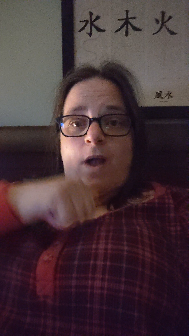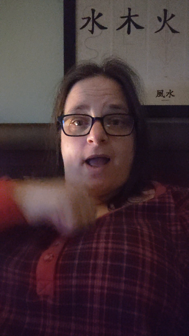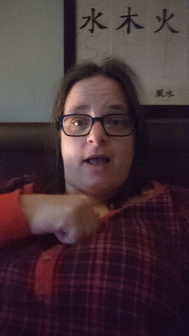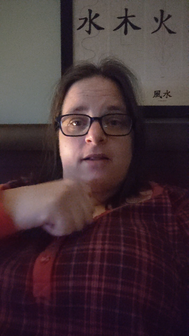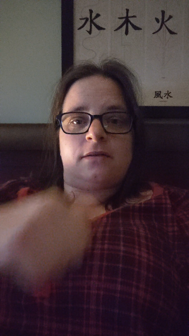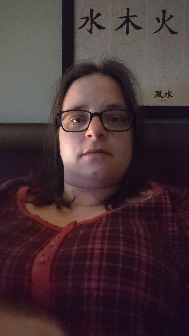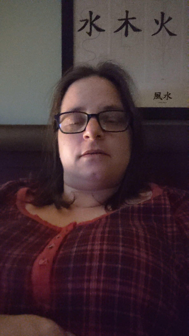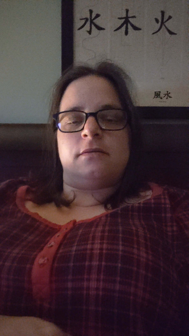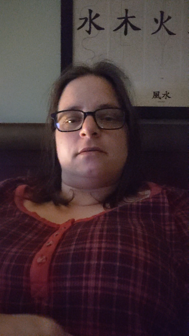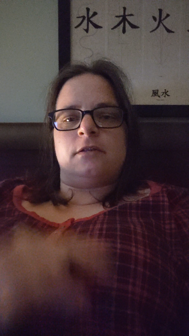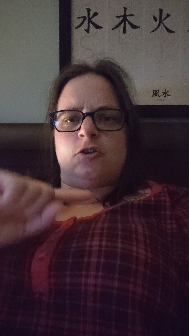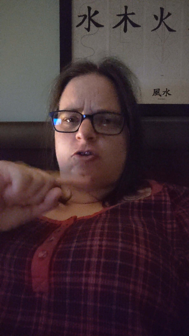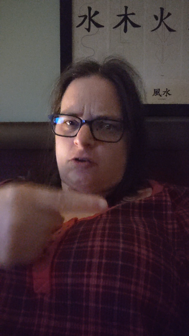hurt